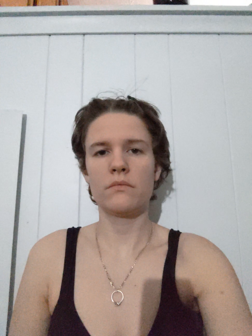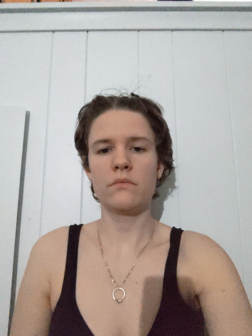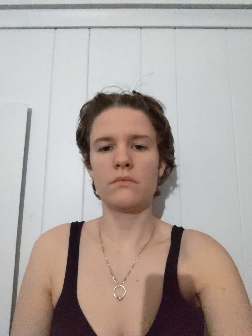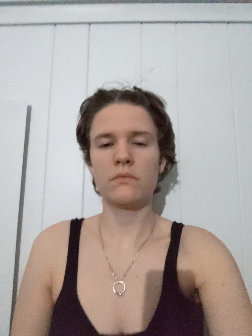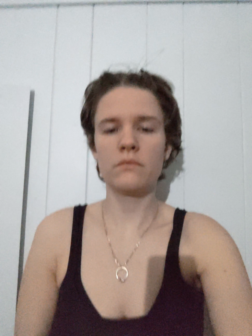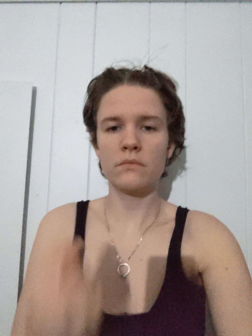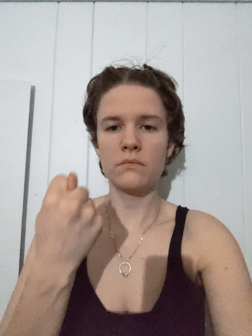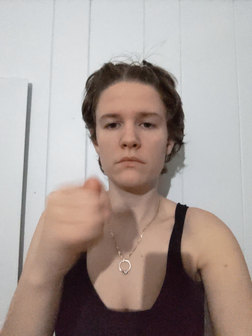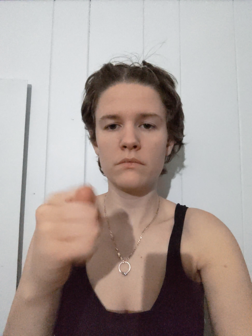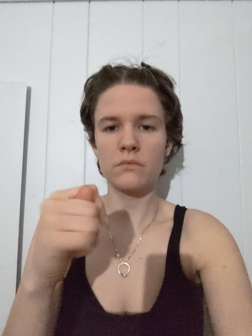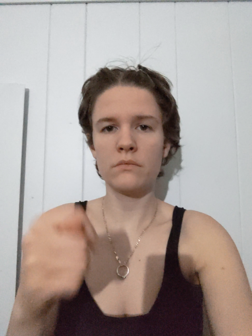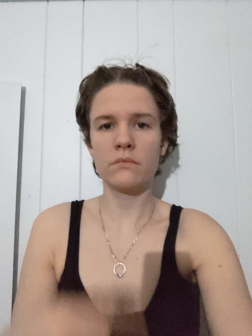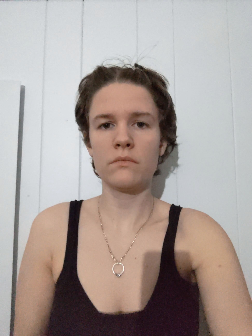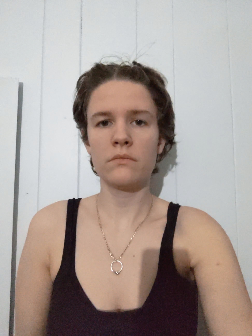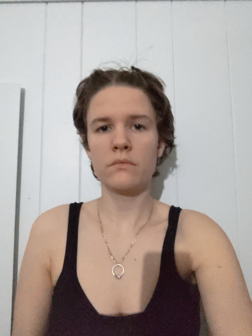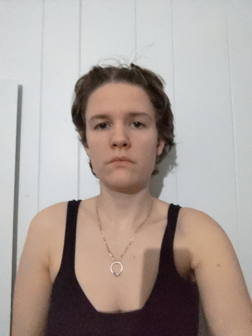toy